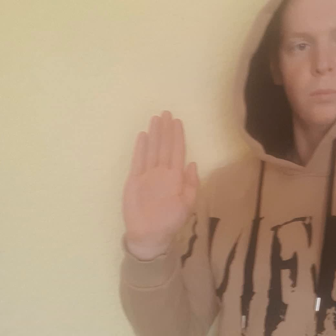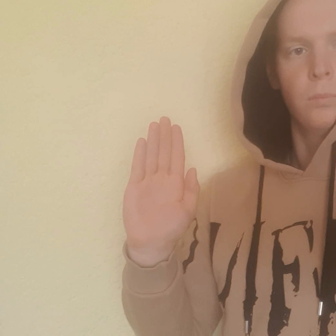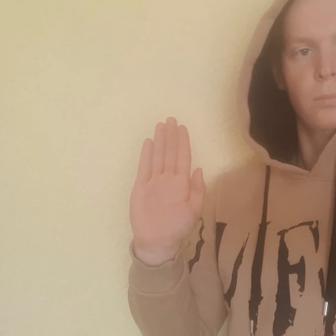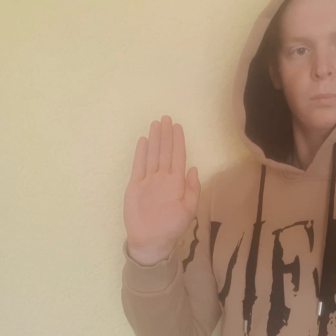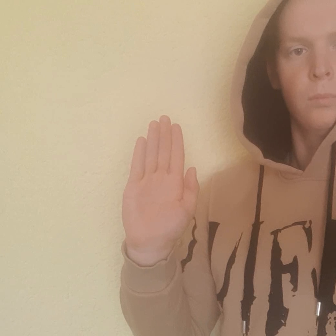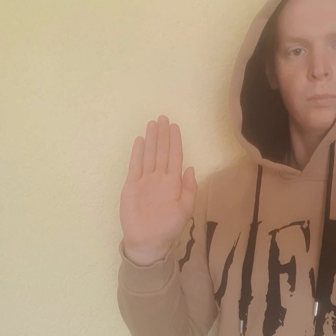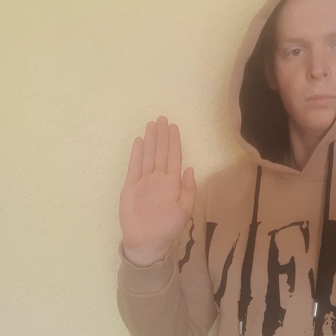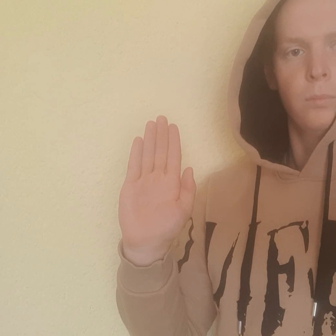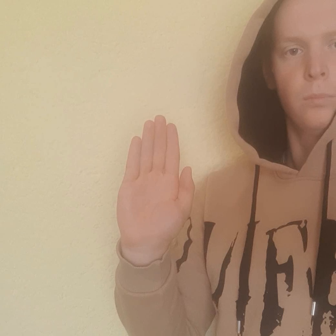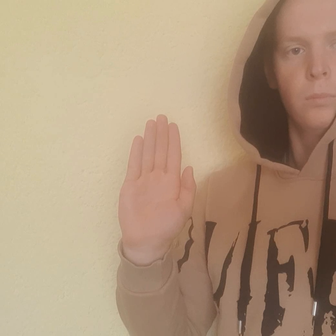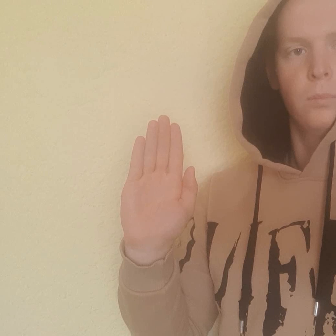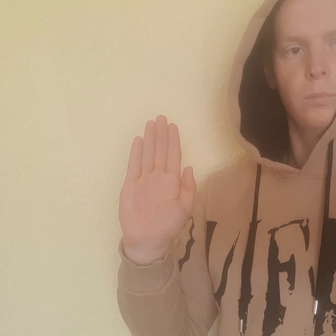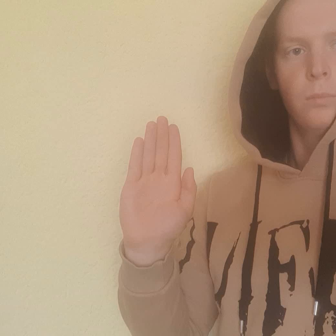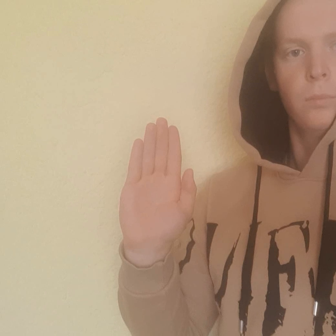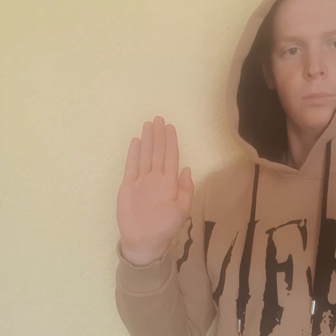В